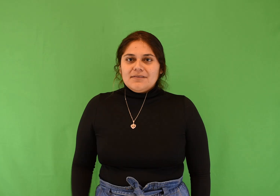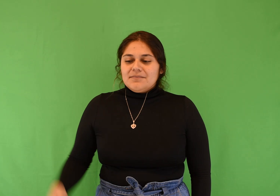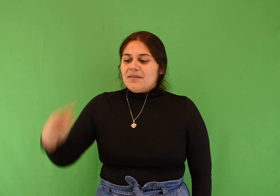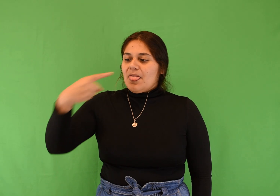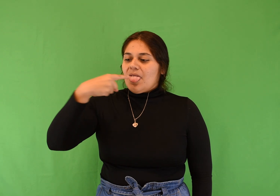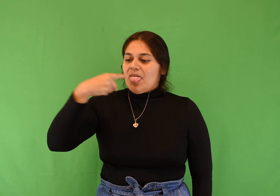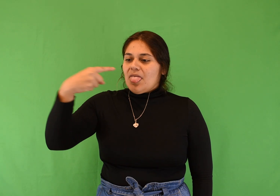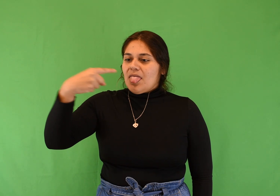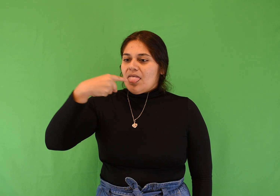sentido del gusto